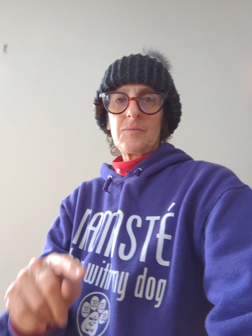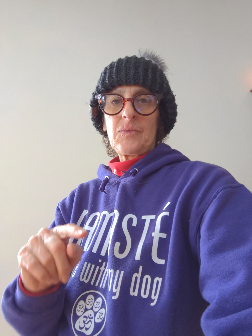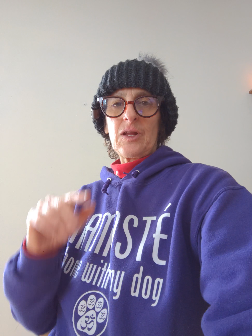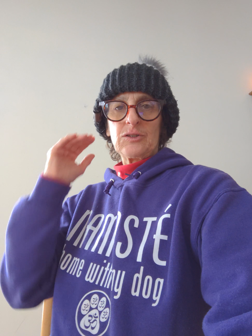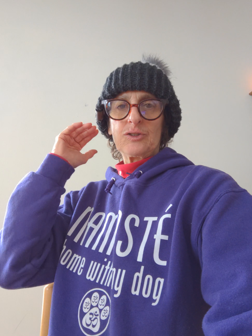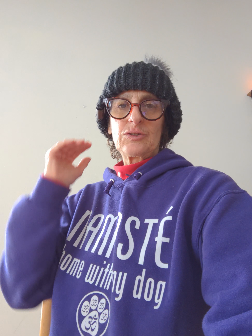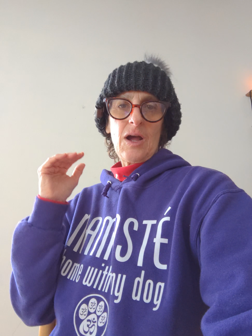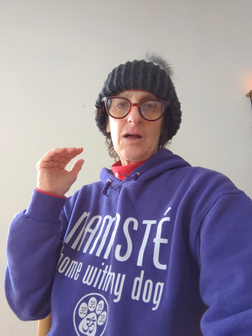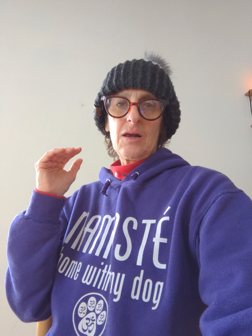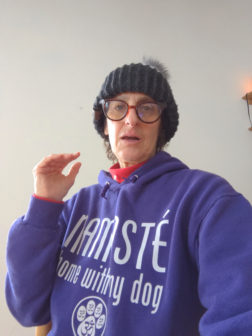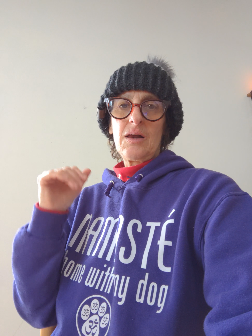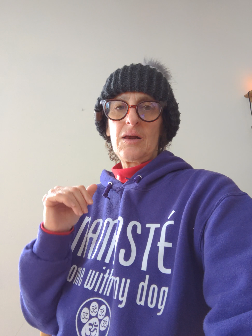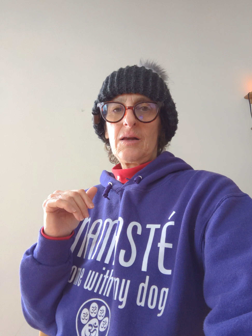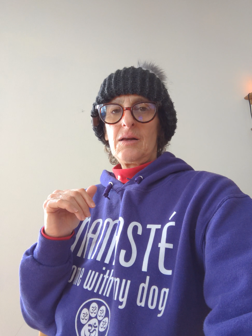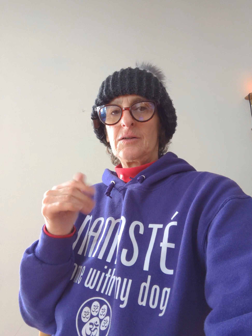child